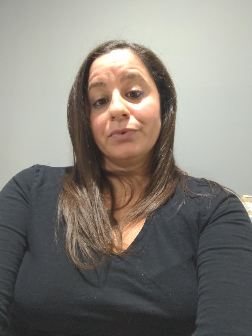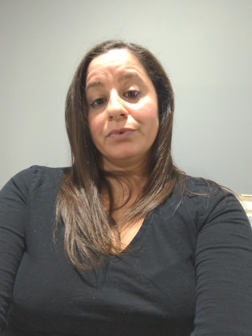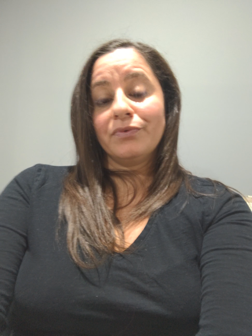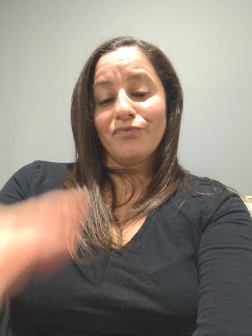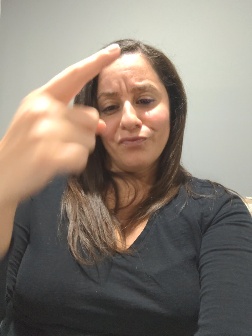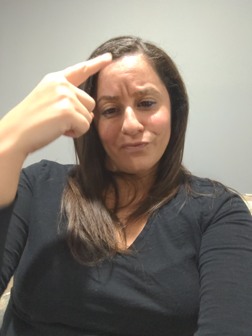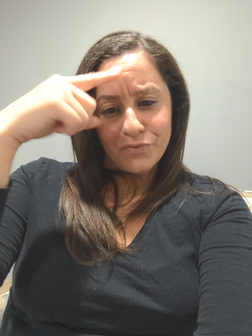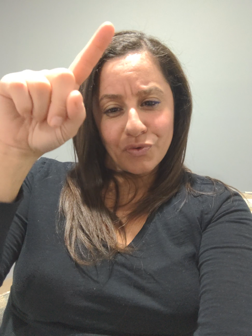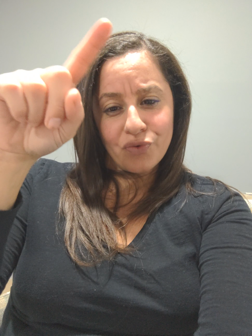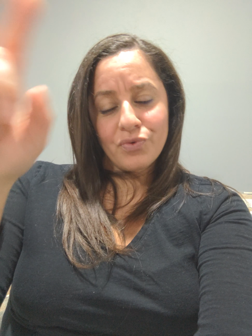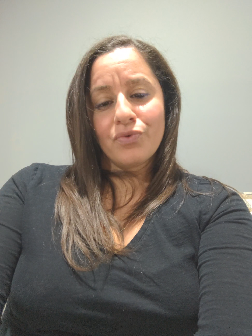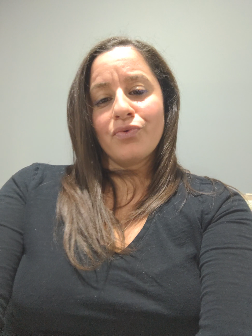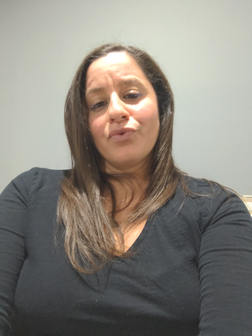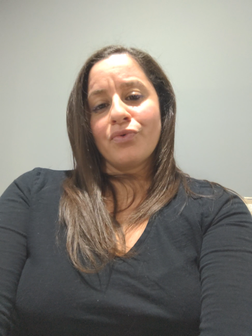for